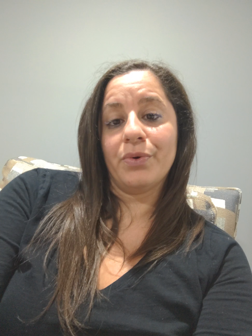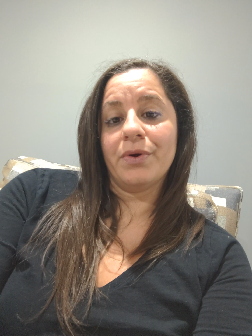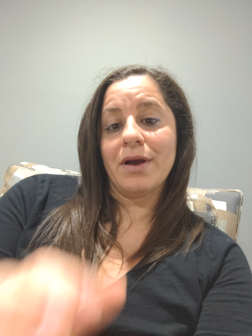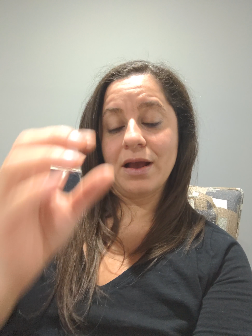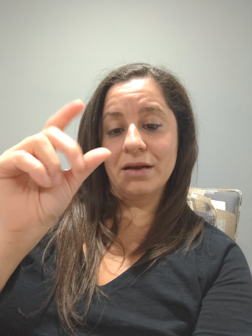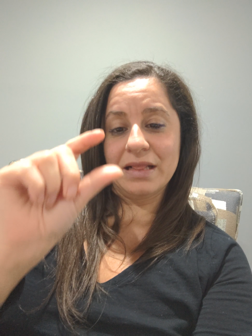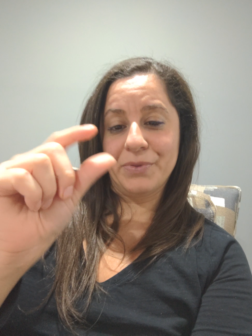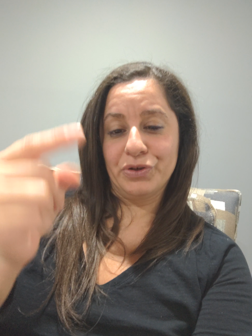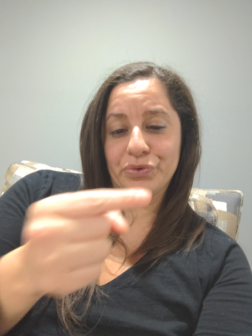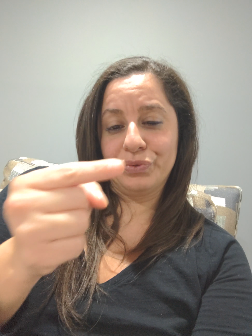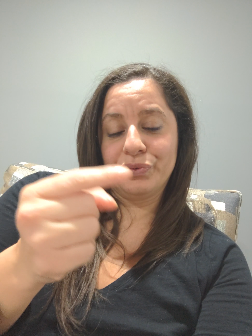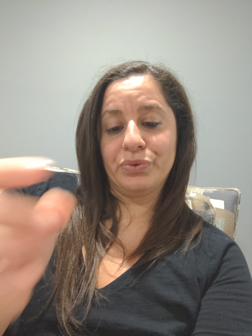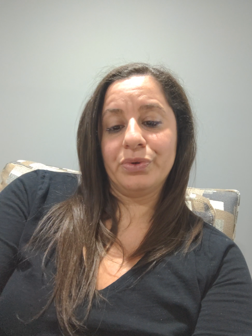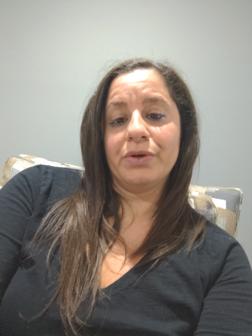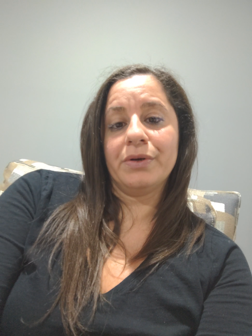owie